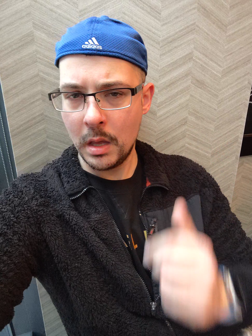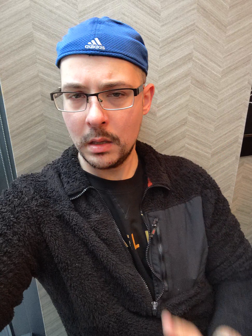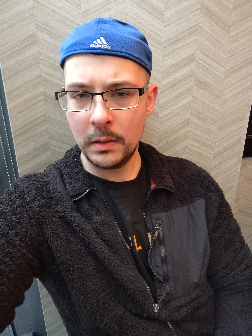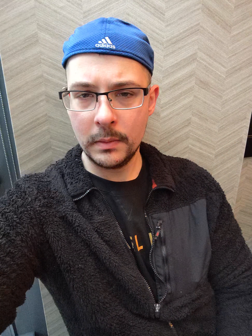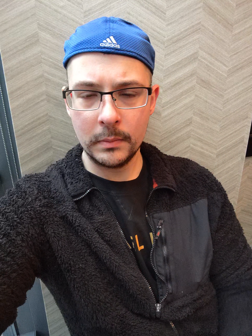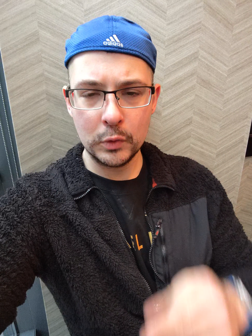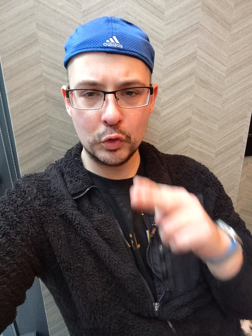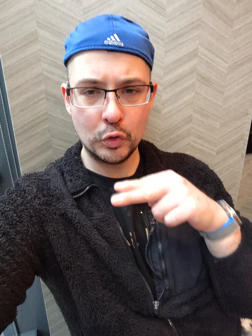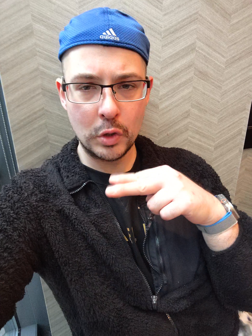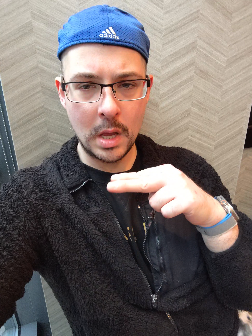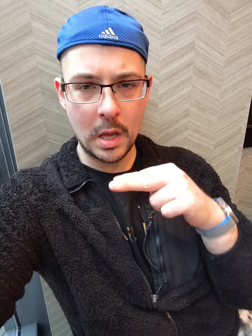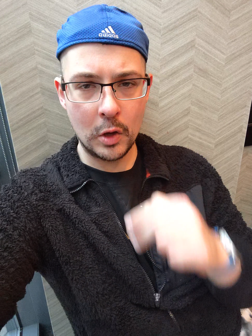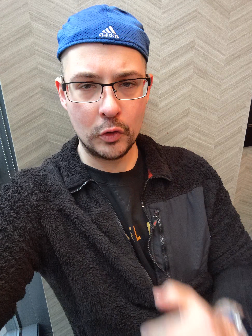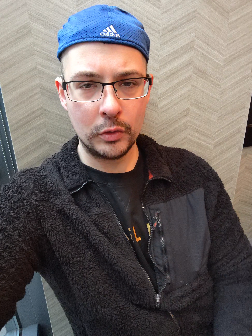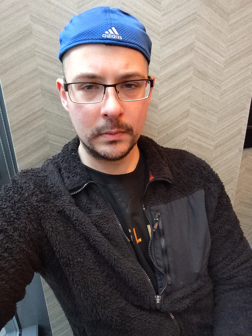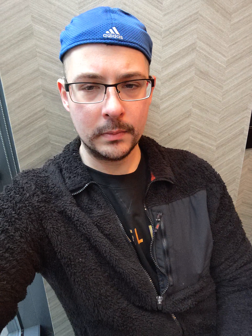chair